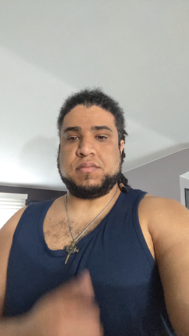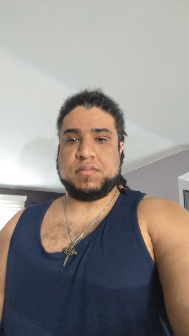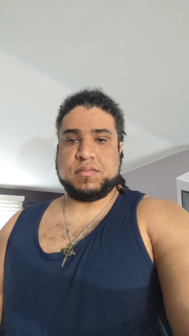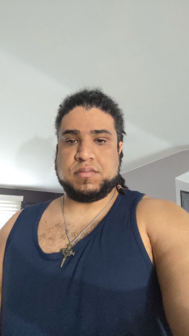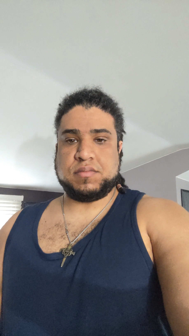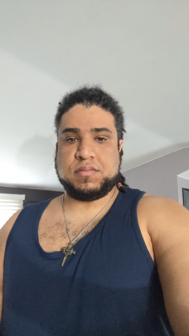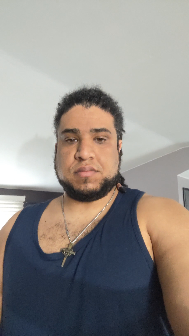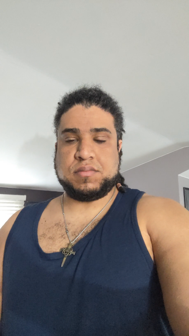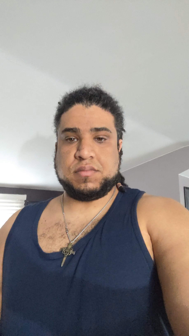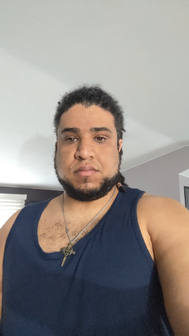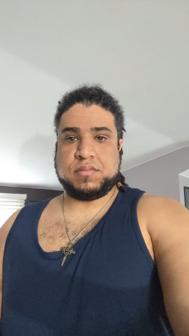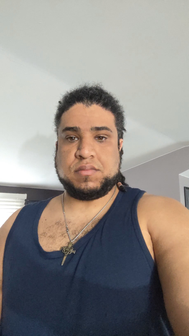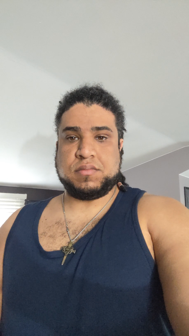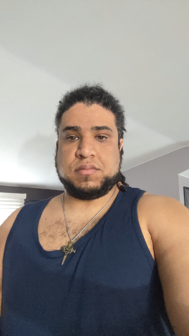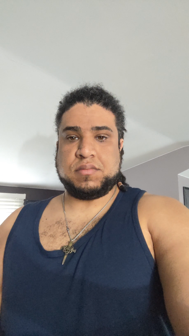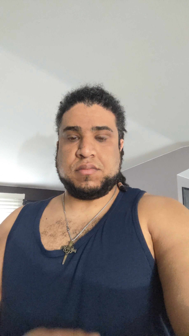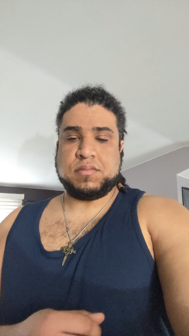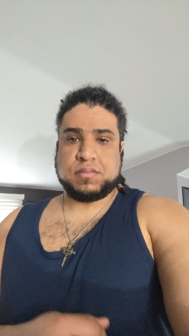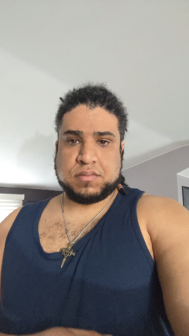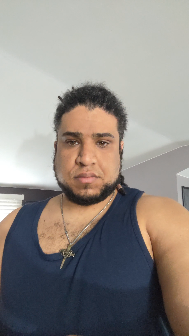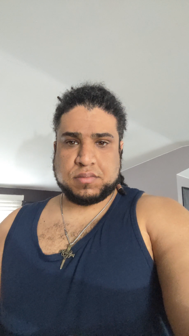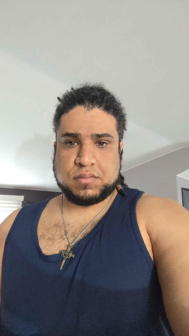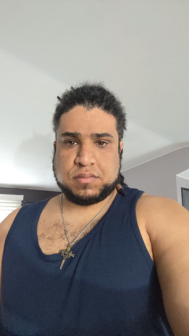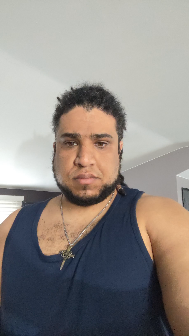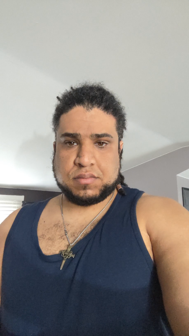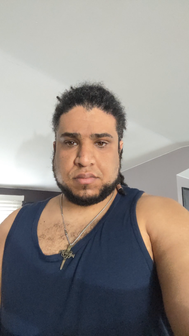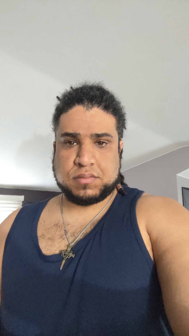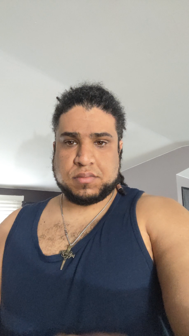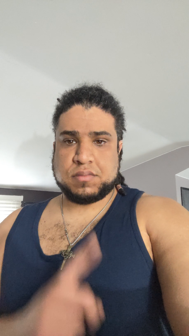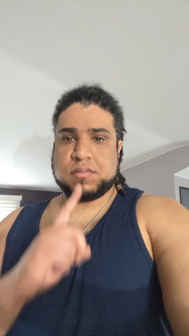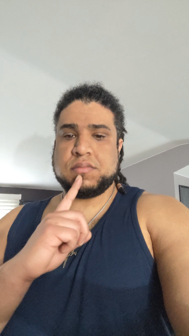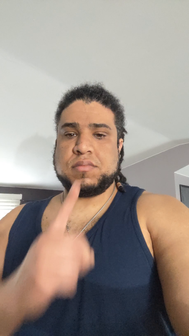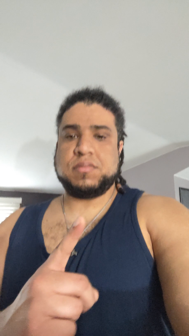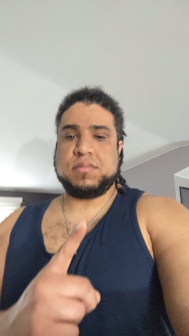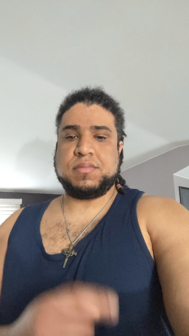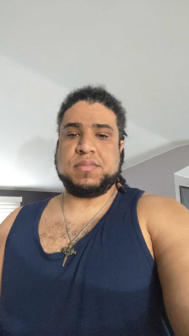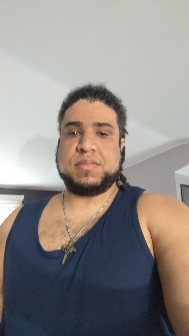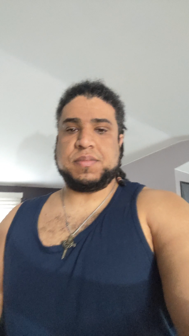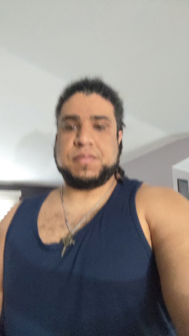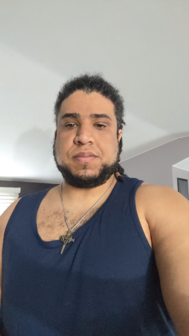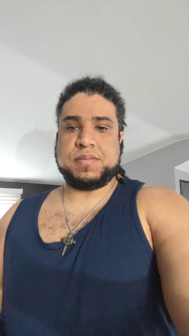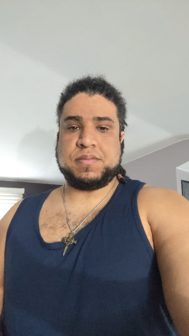is